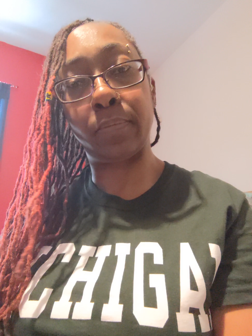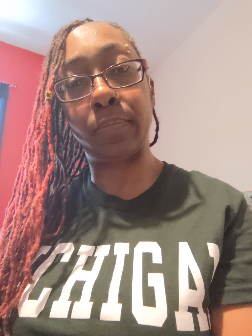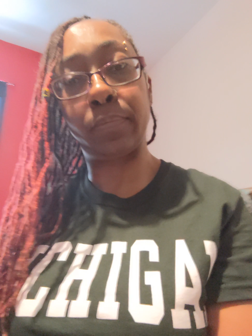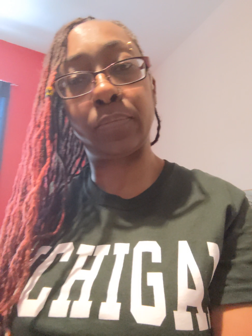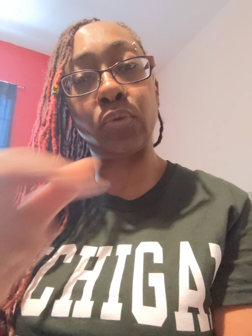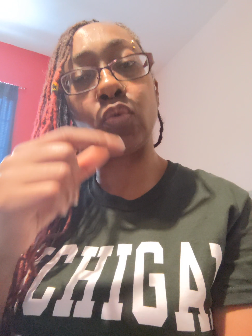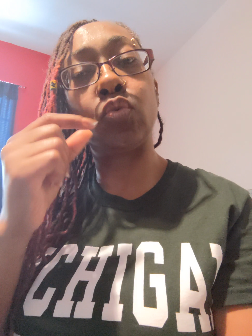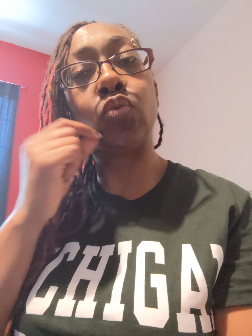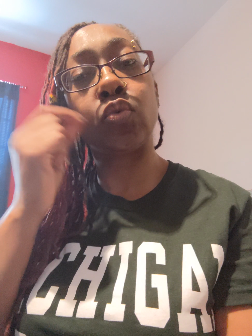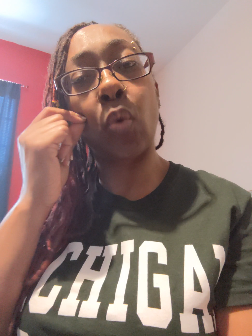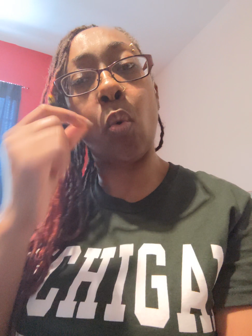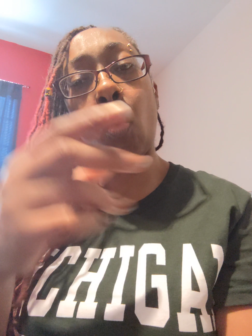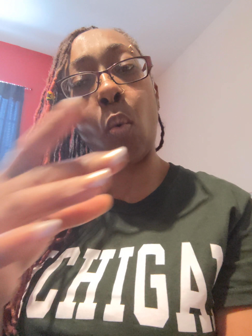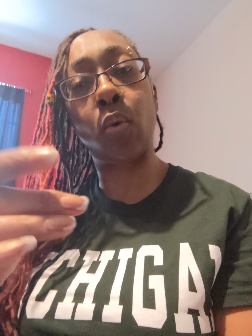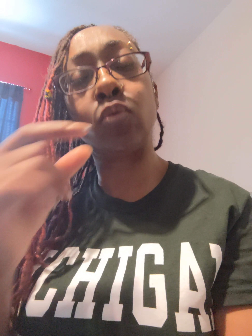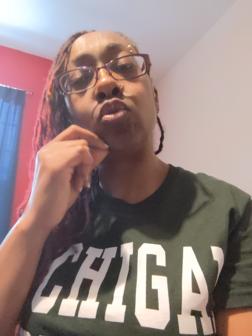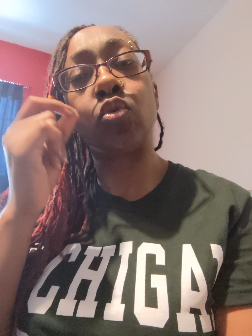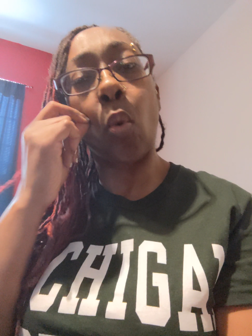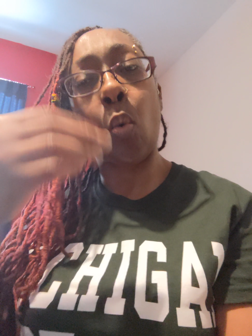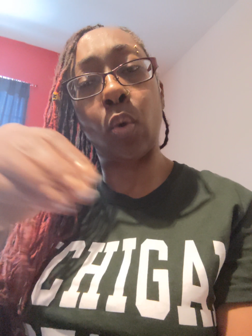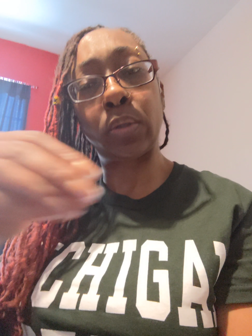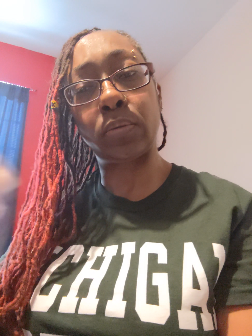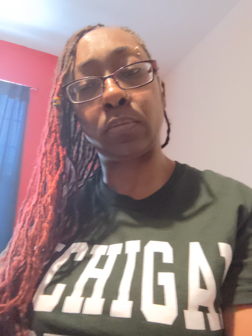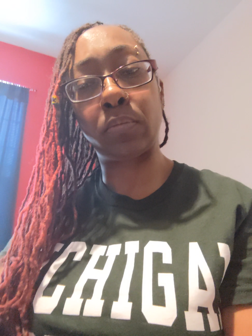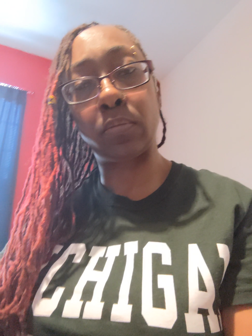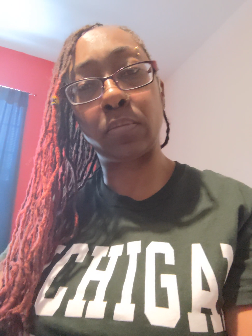store